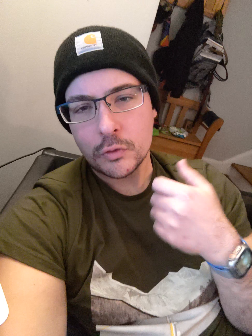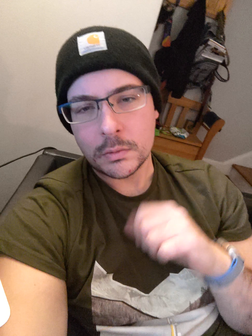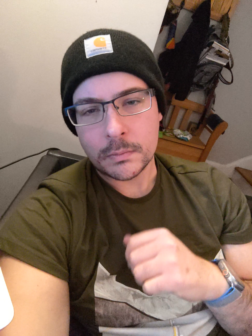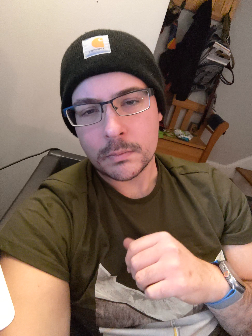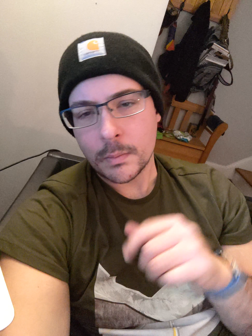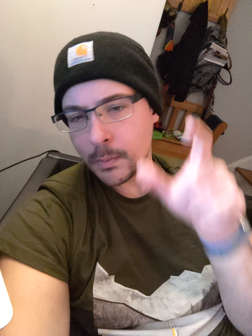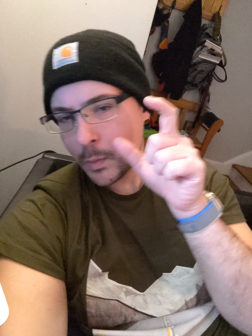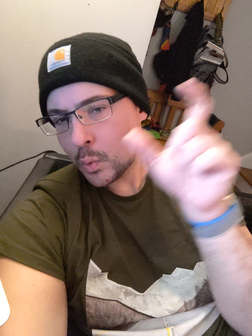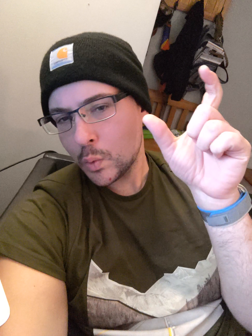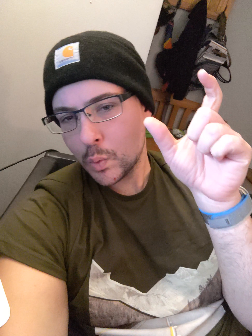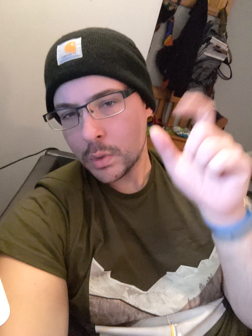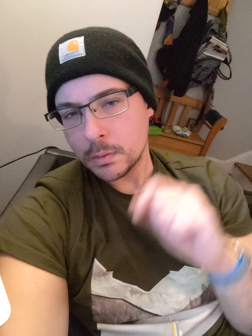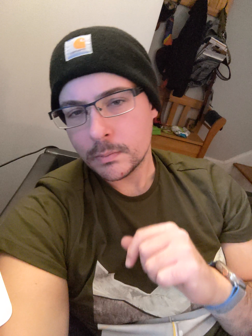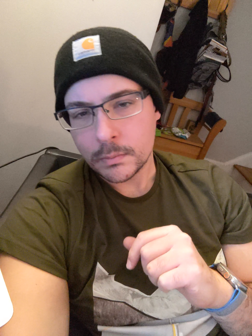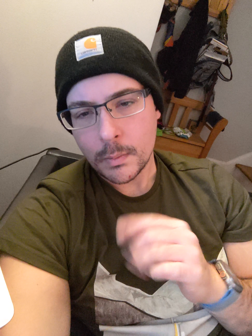moon